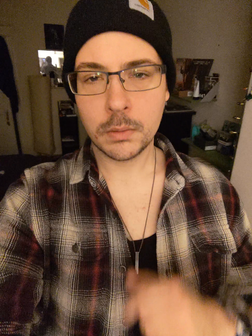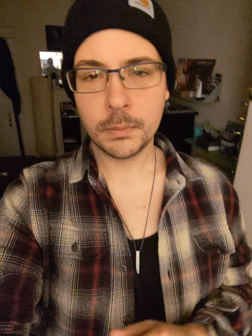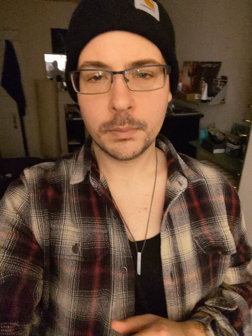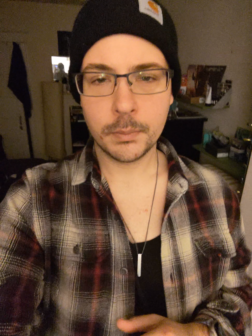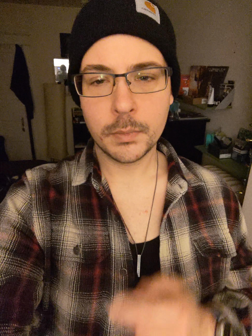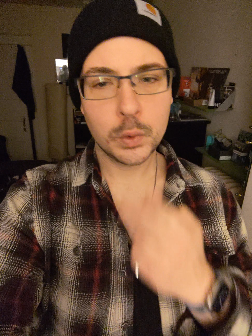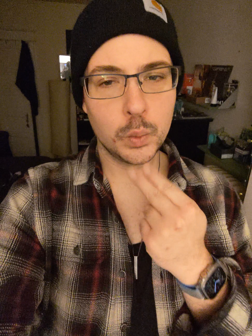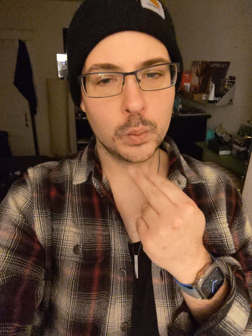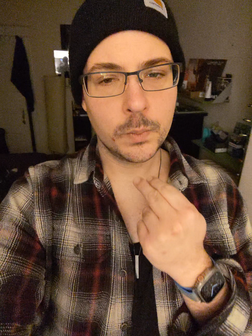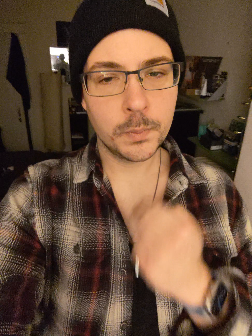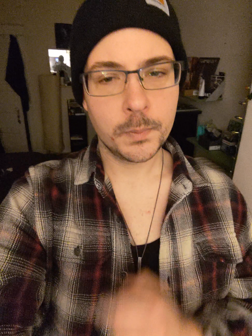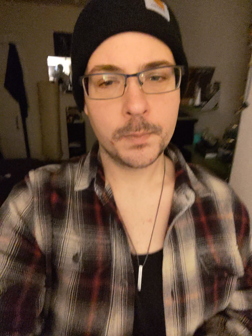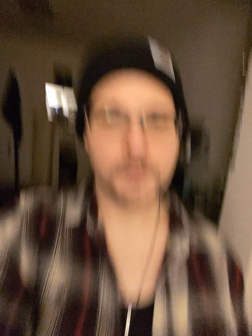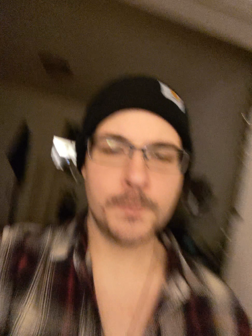cute